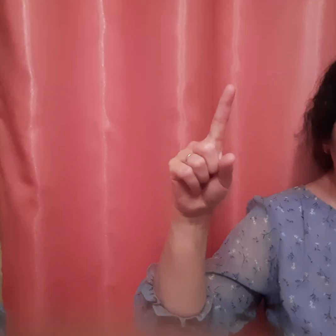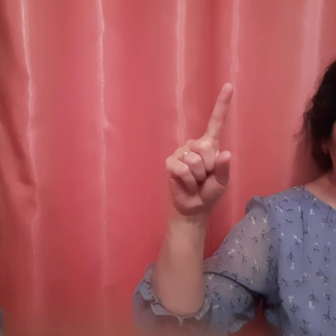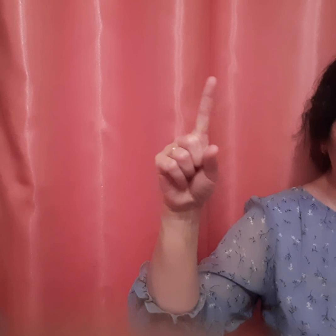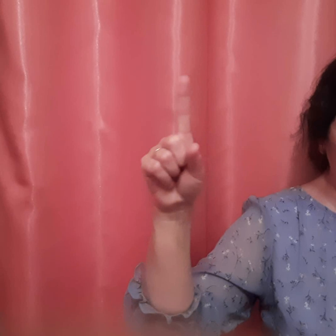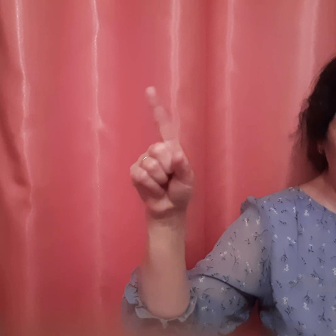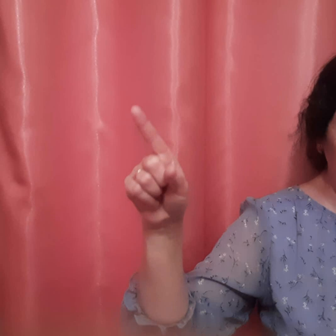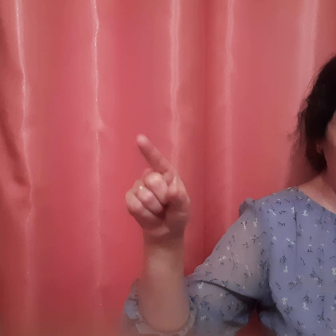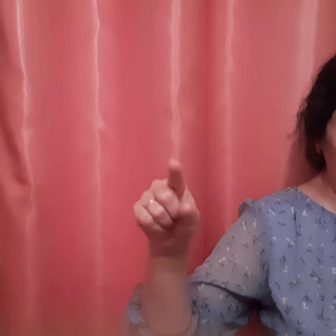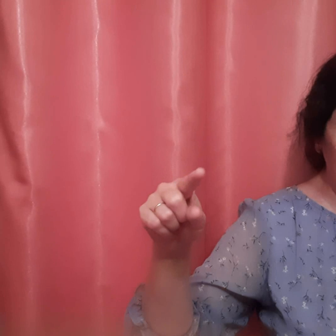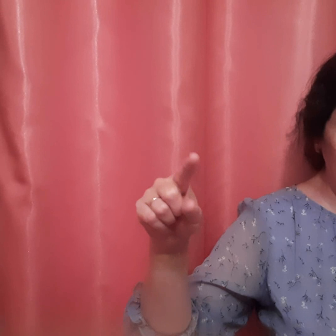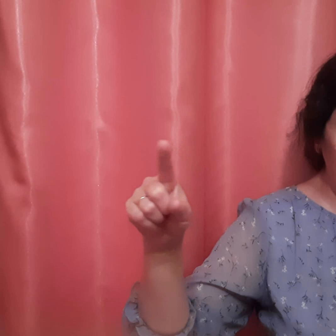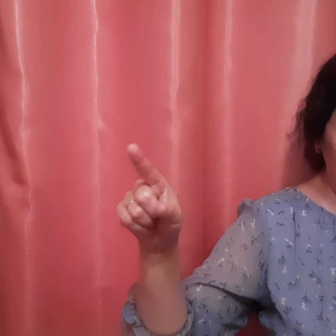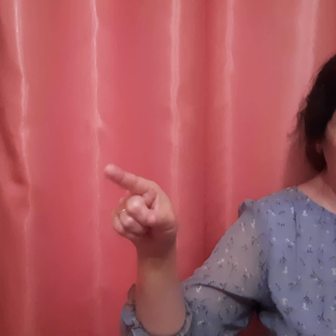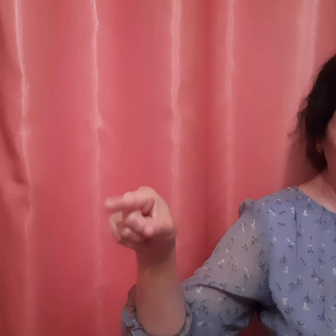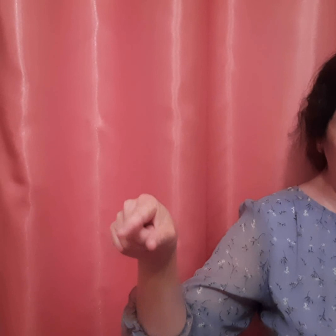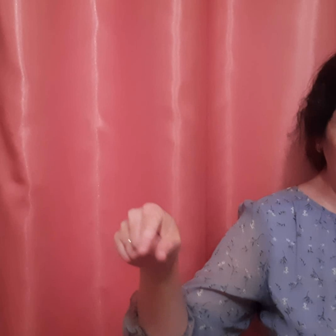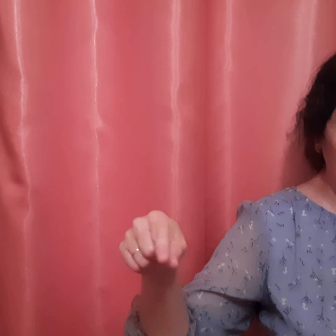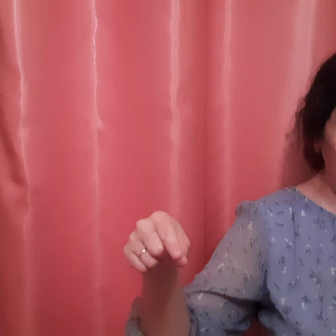З